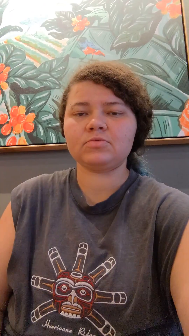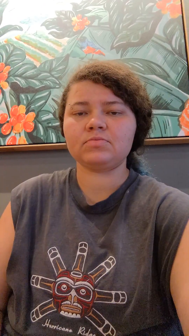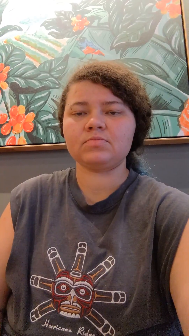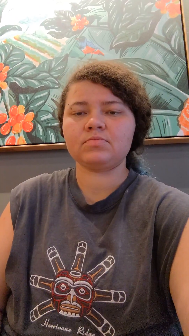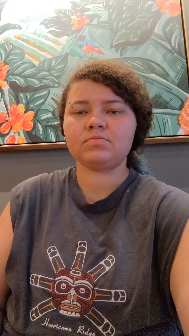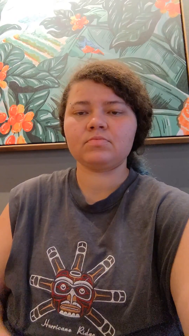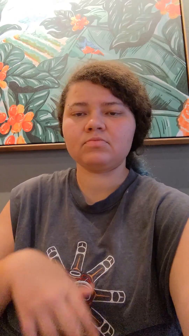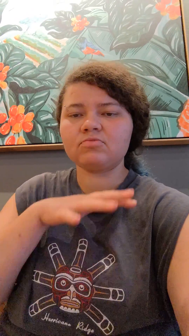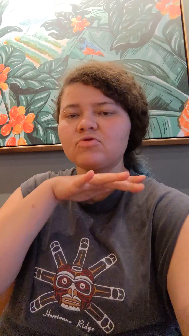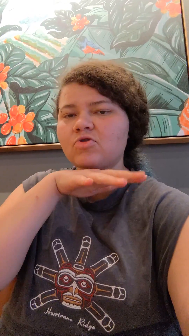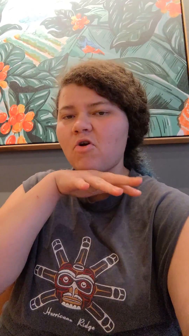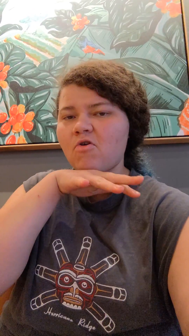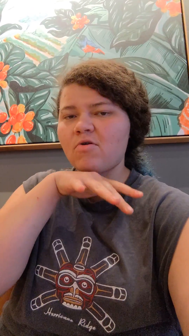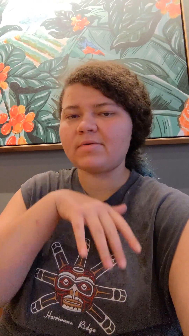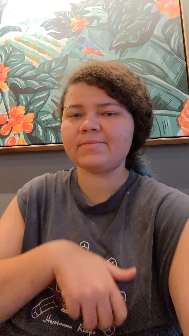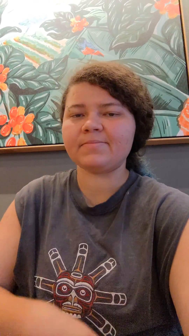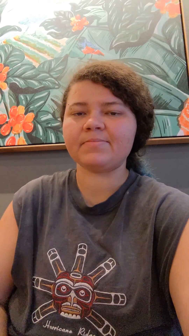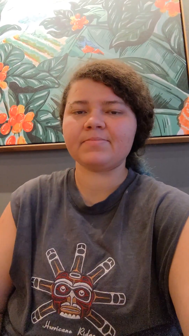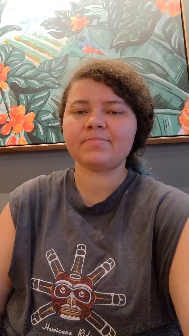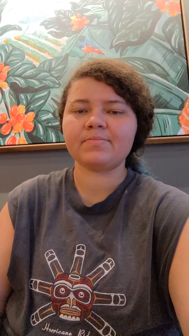naughty